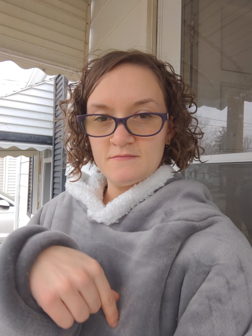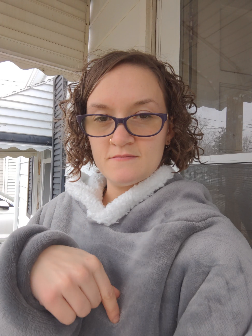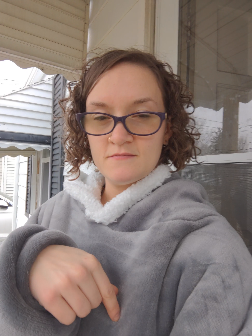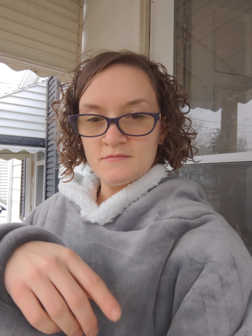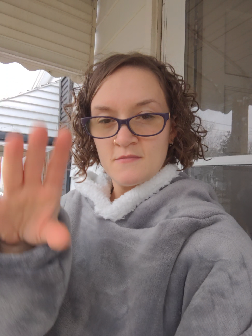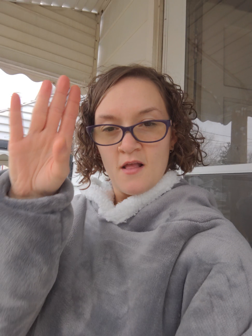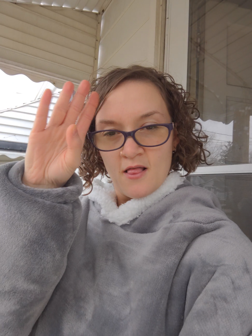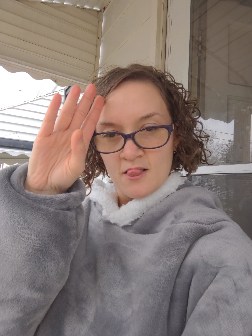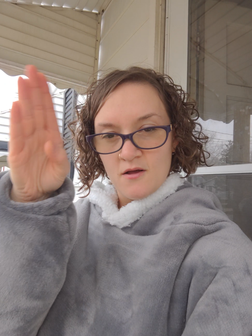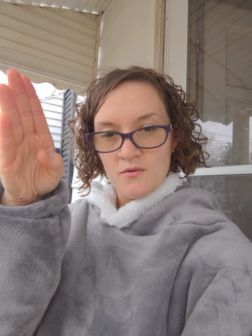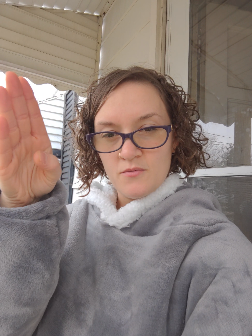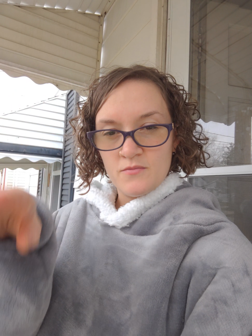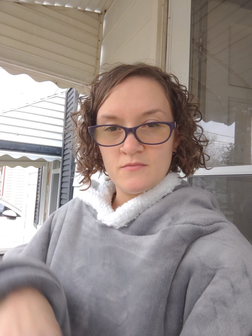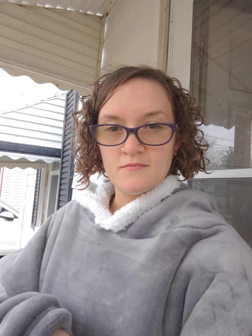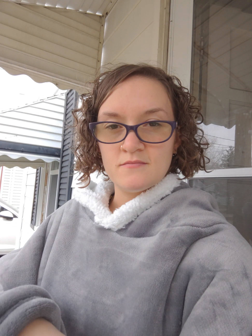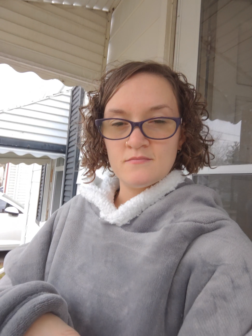hello